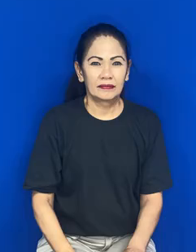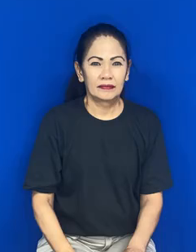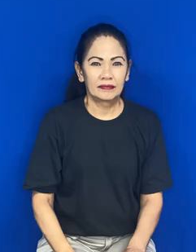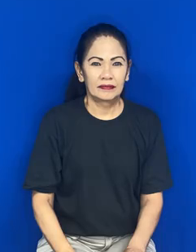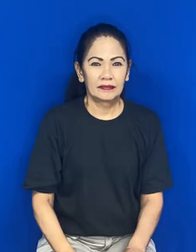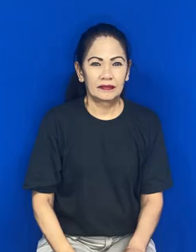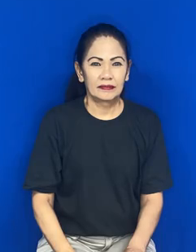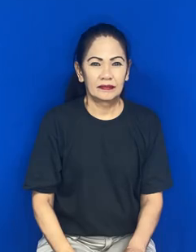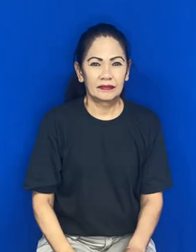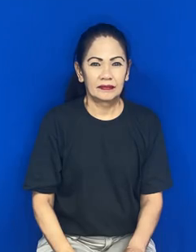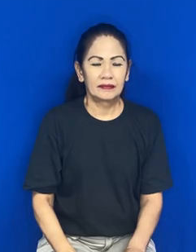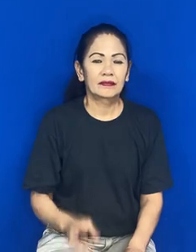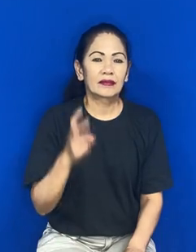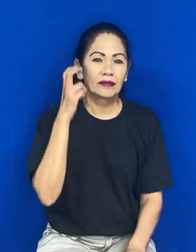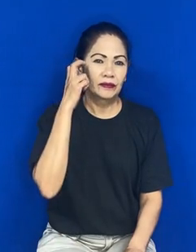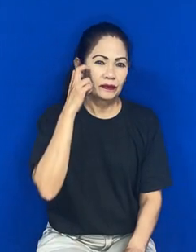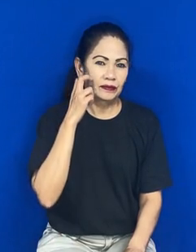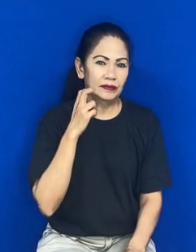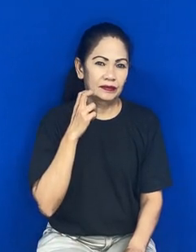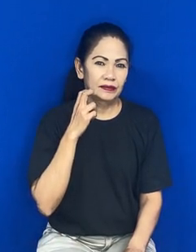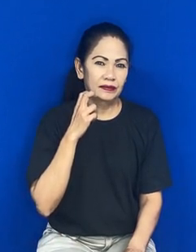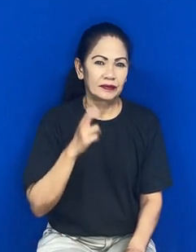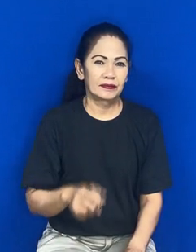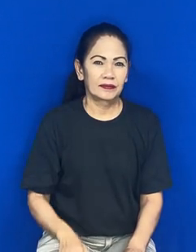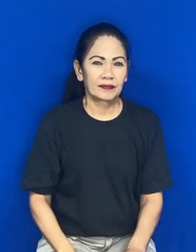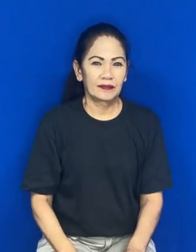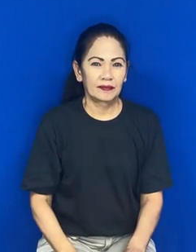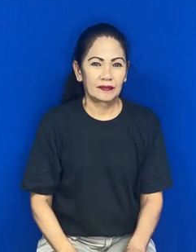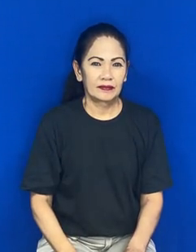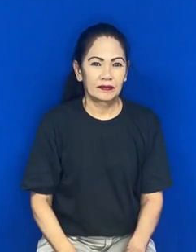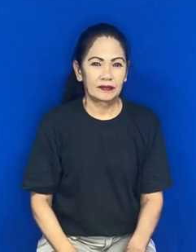wine